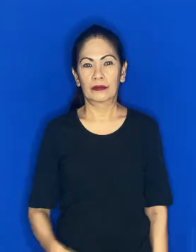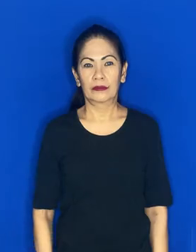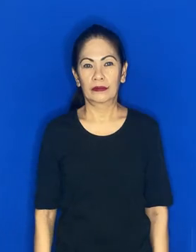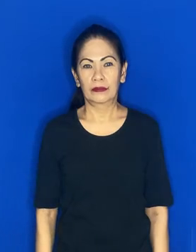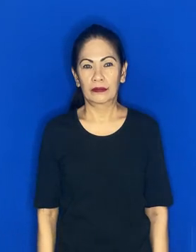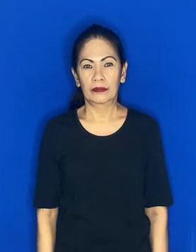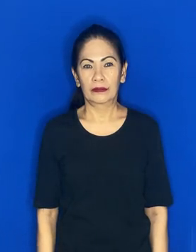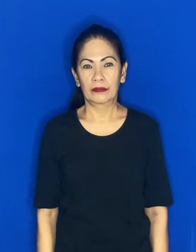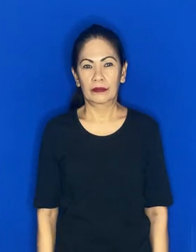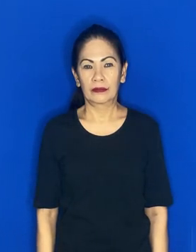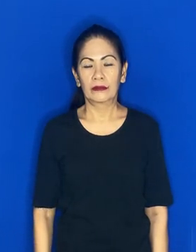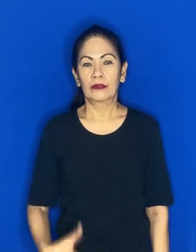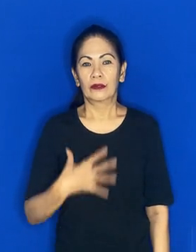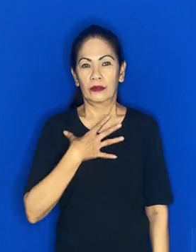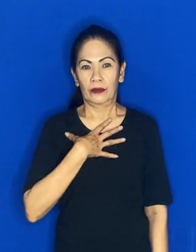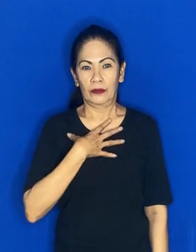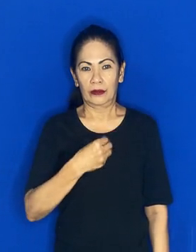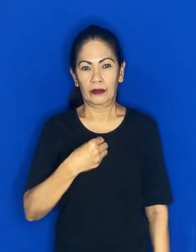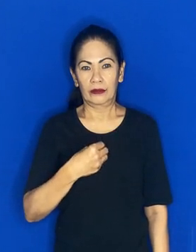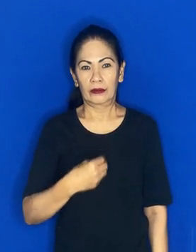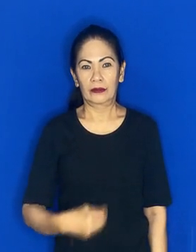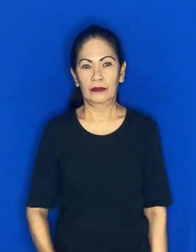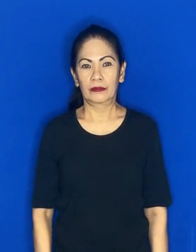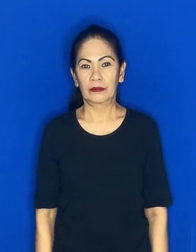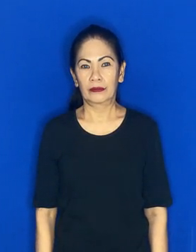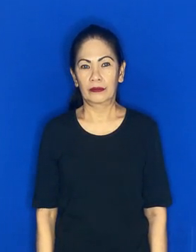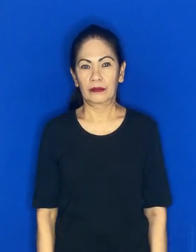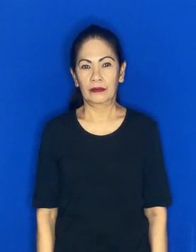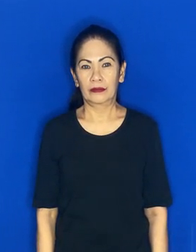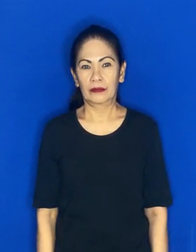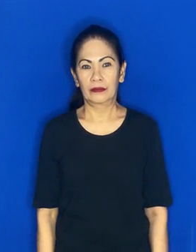white